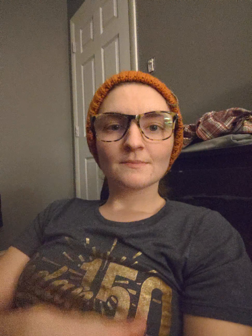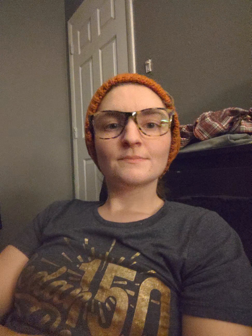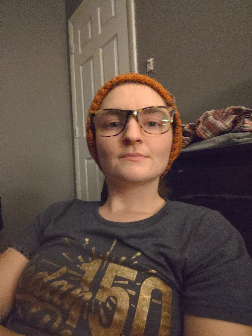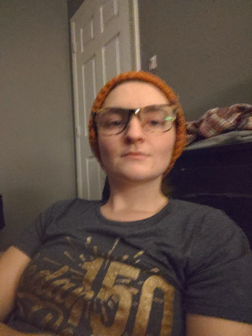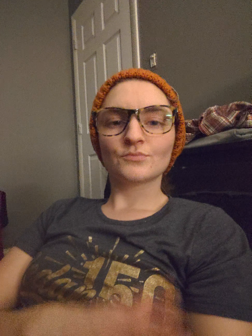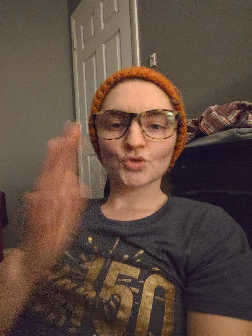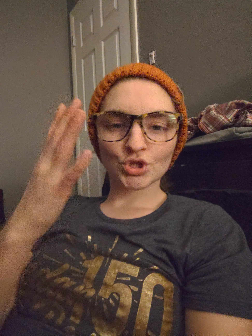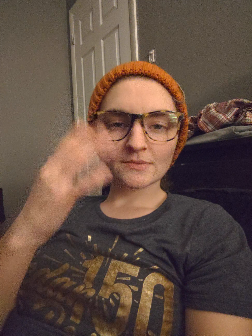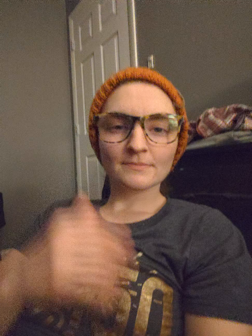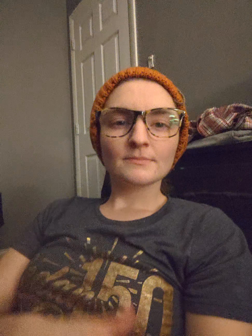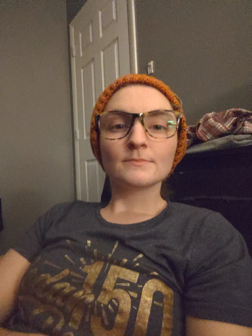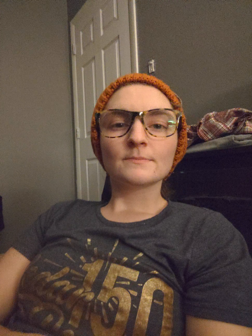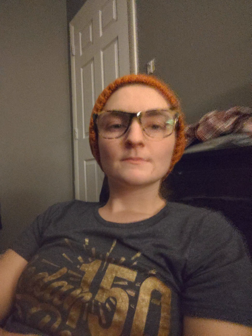tree